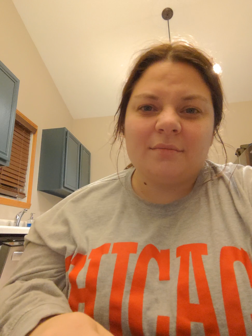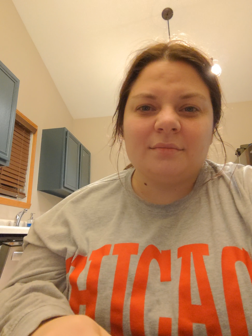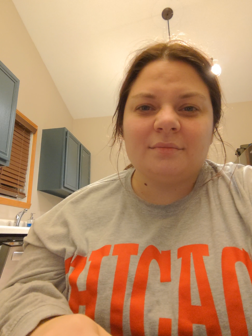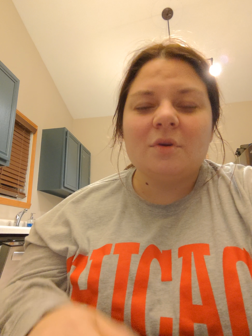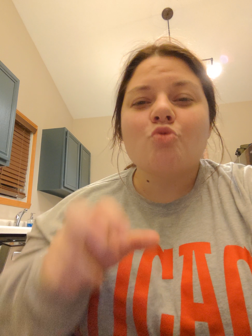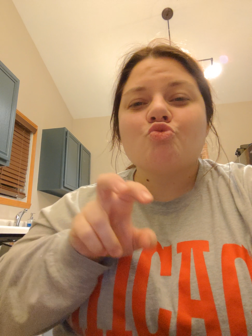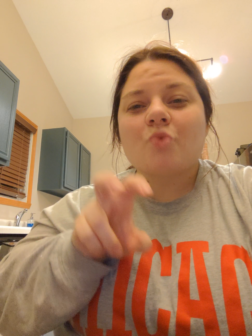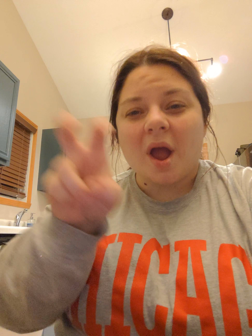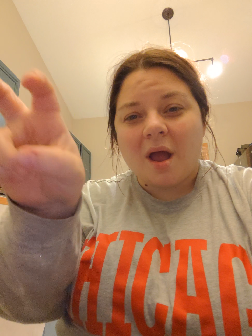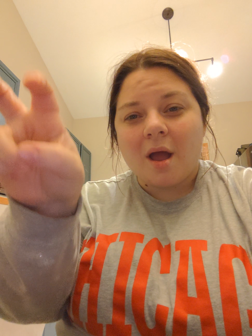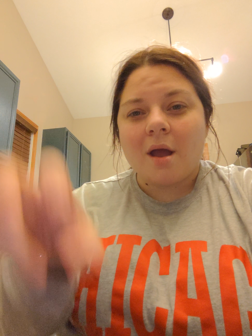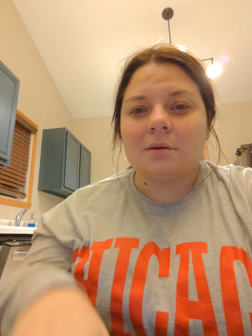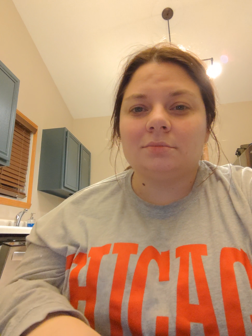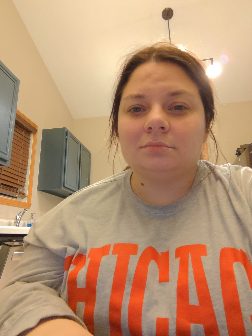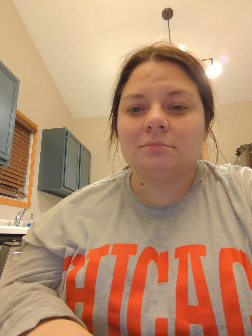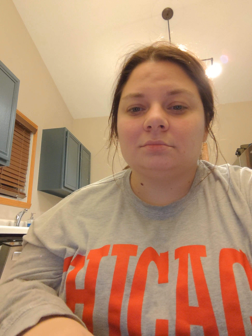ride